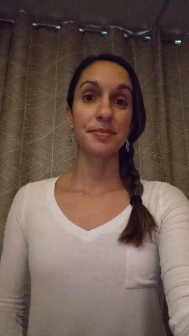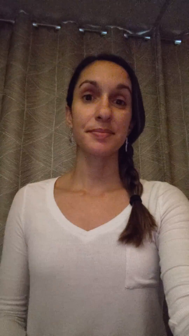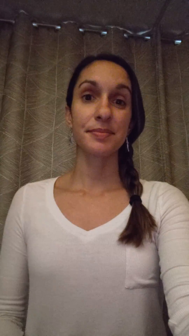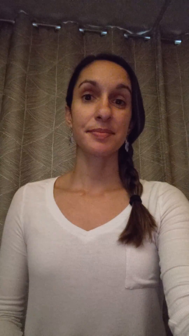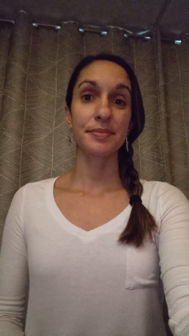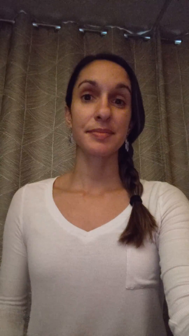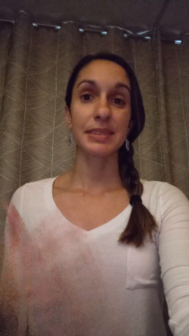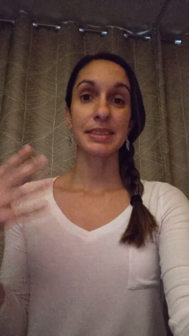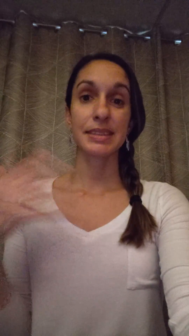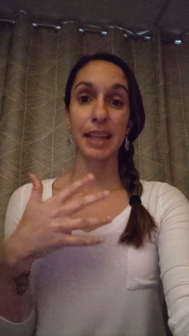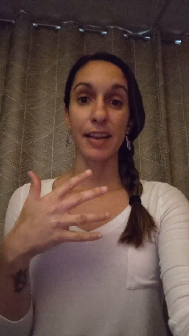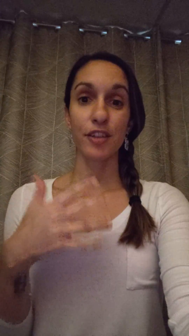scared